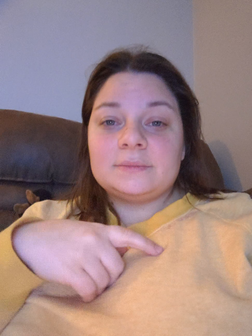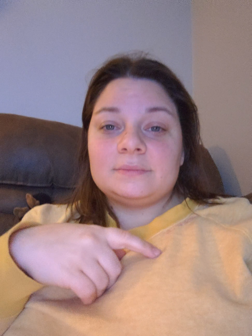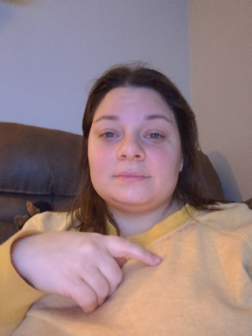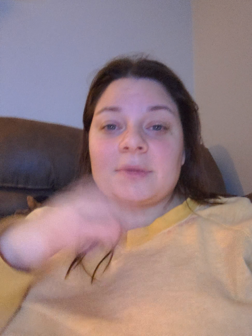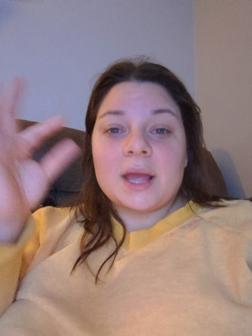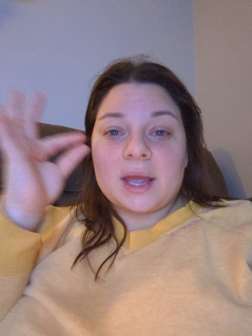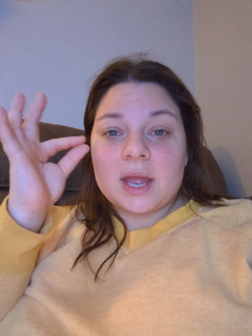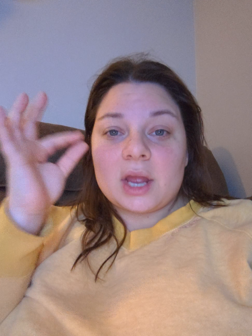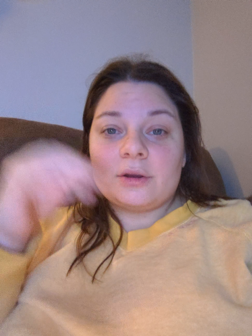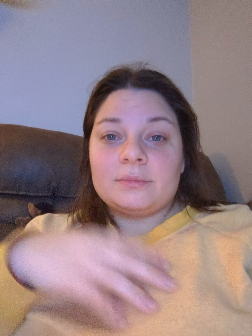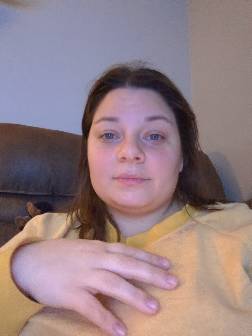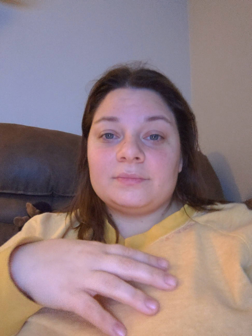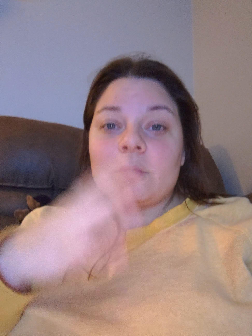hair